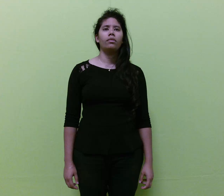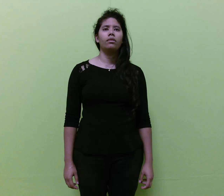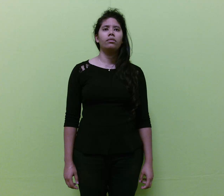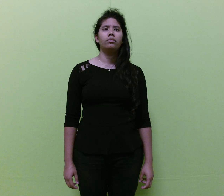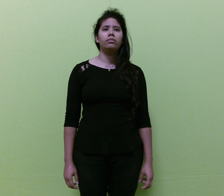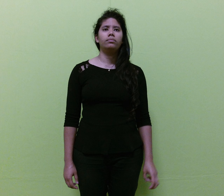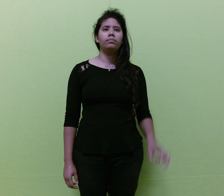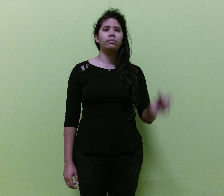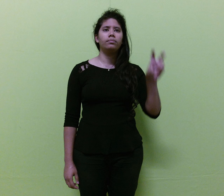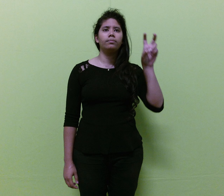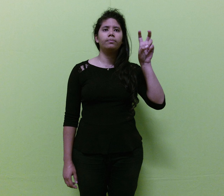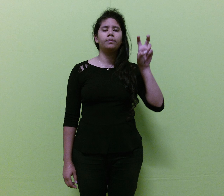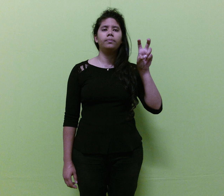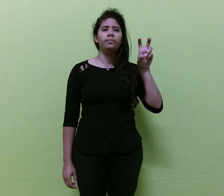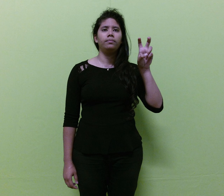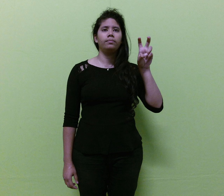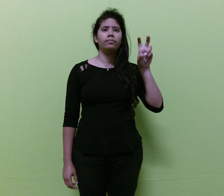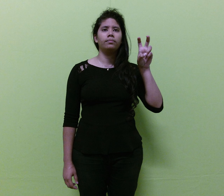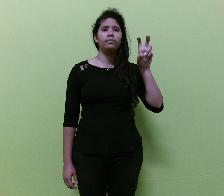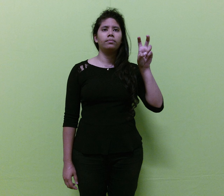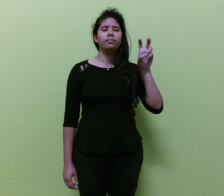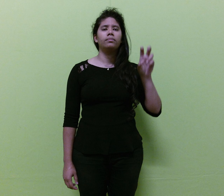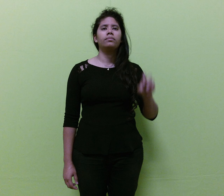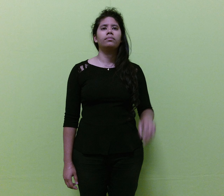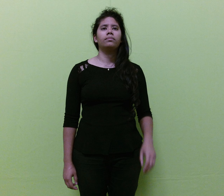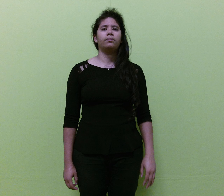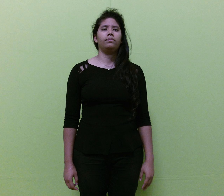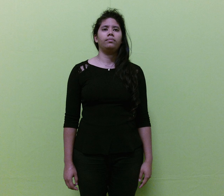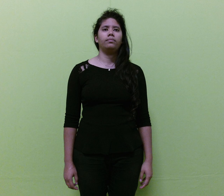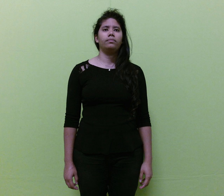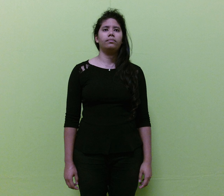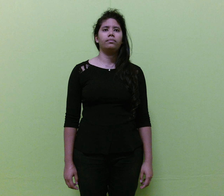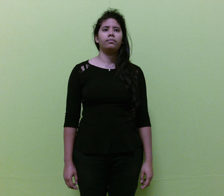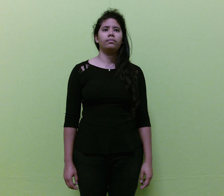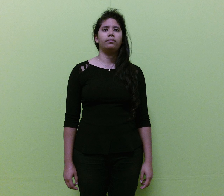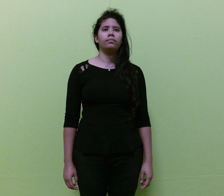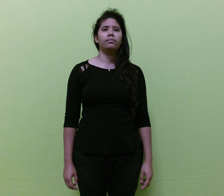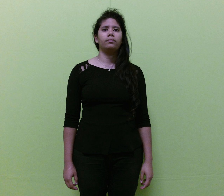cinco